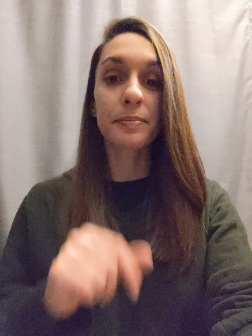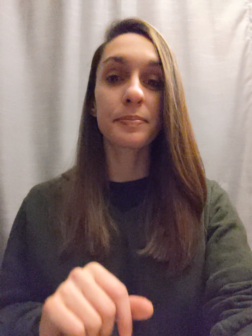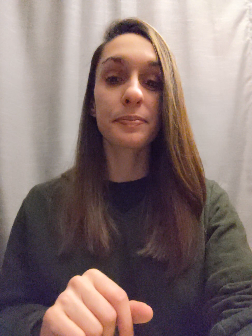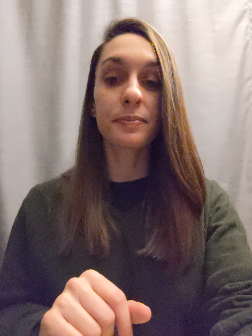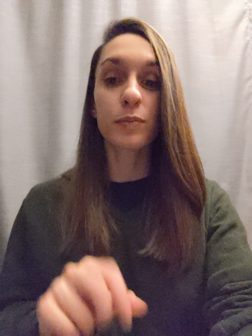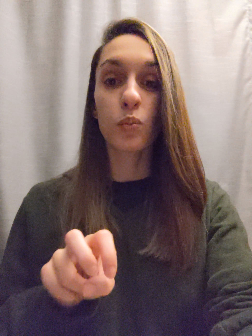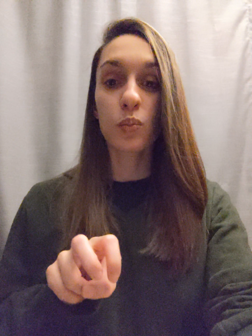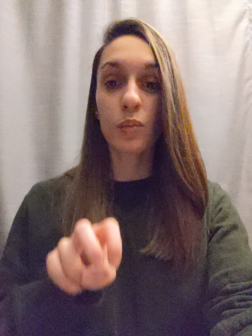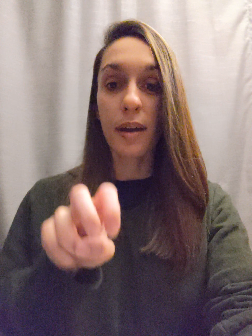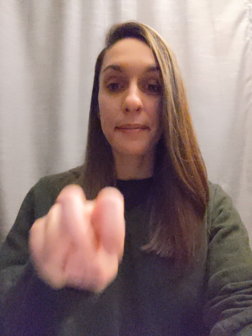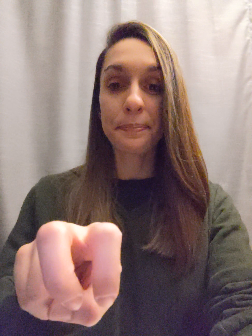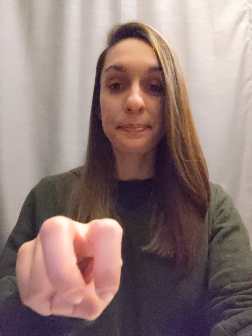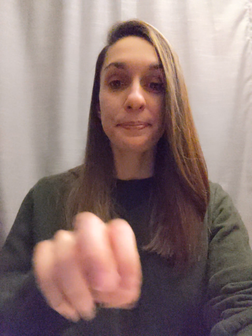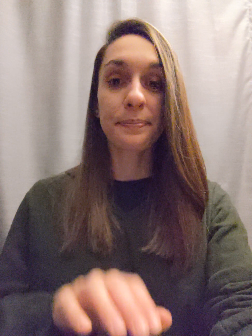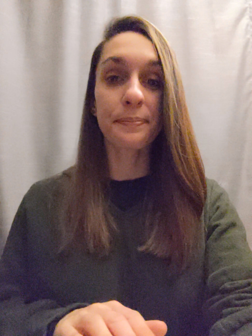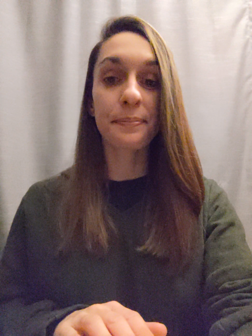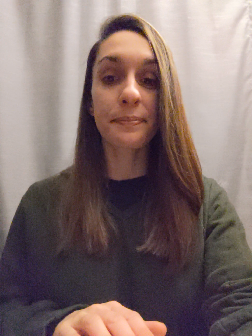ride